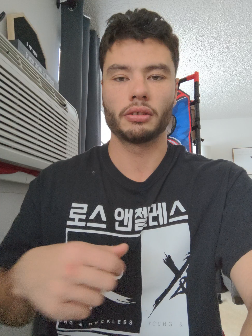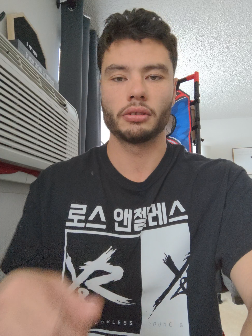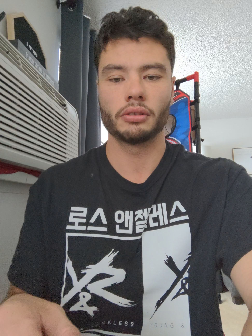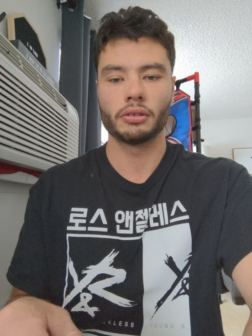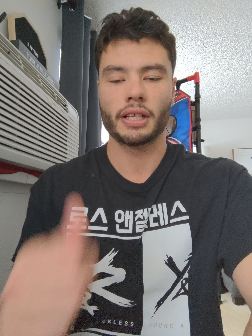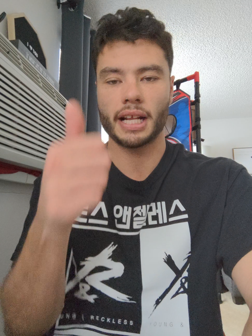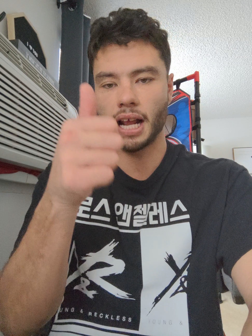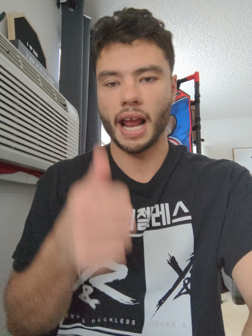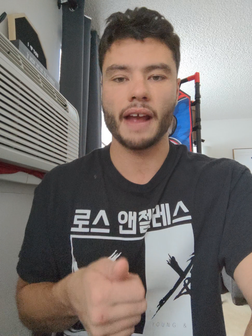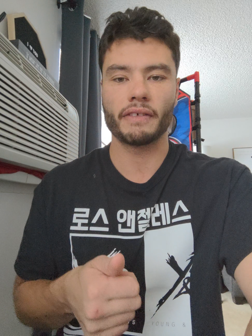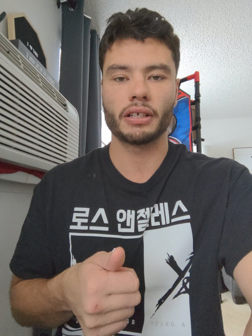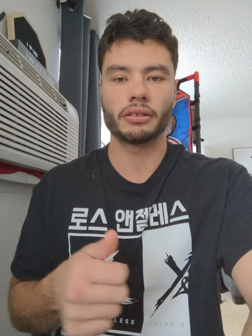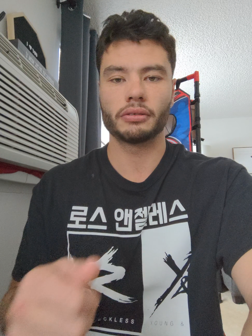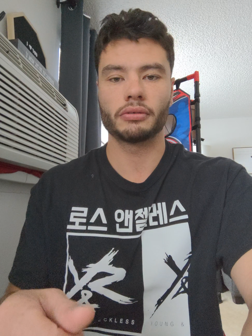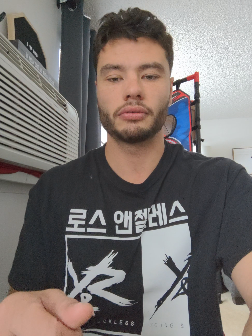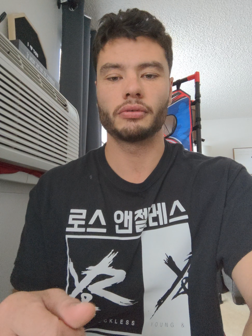every